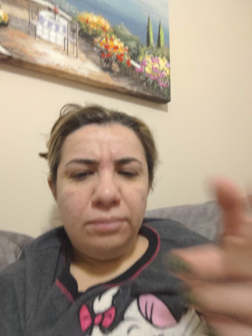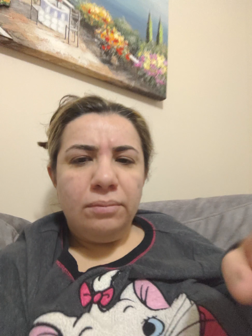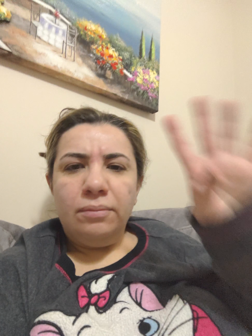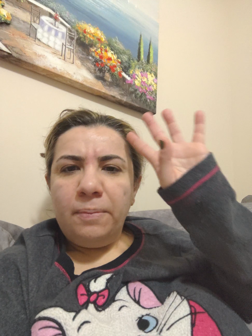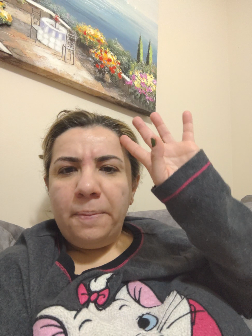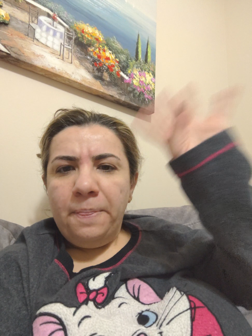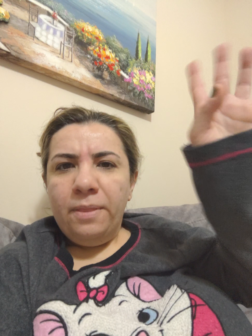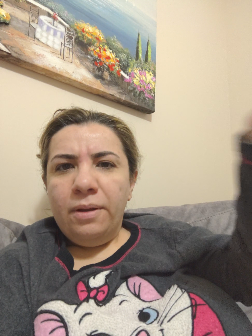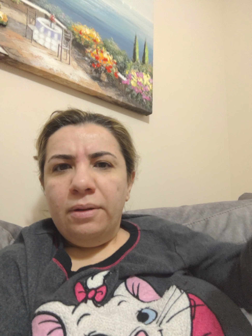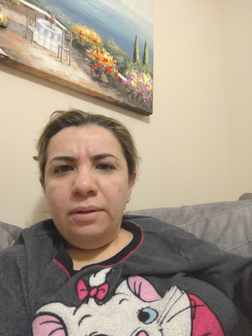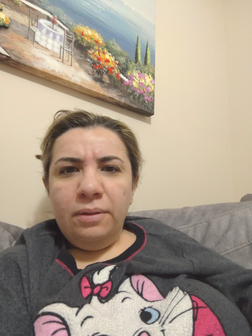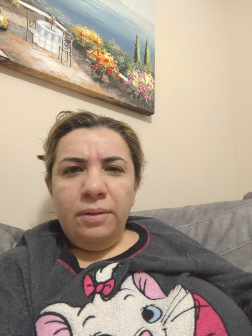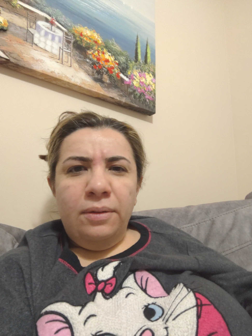pretend